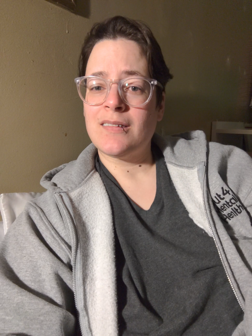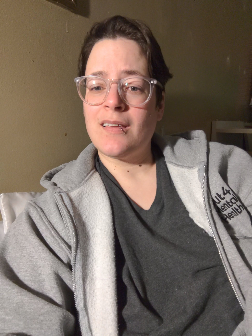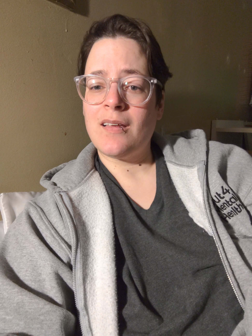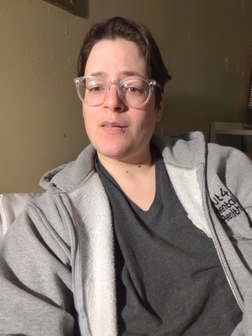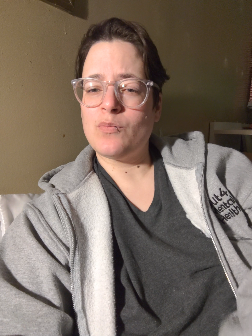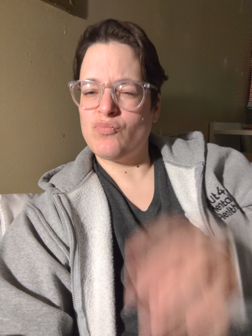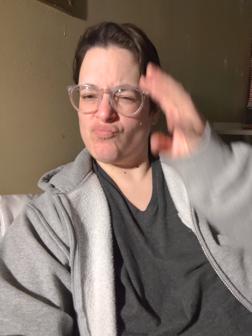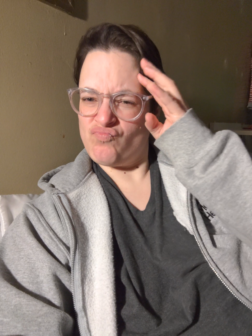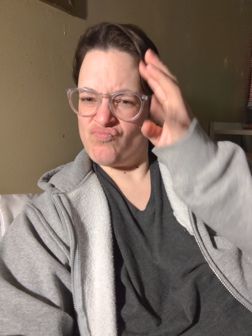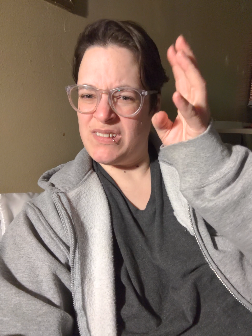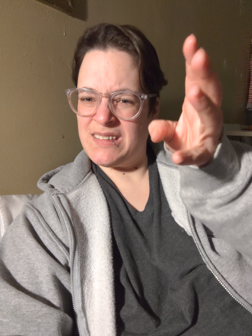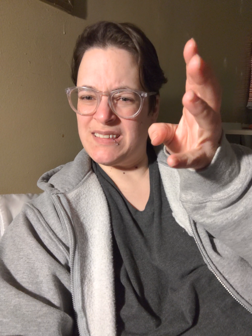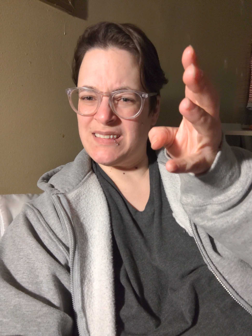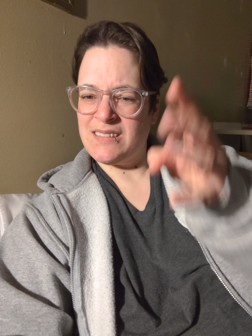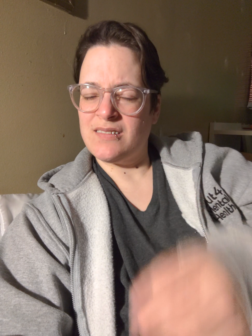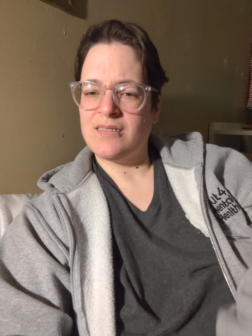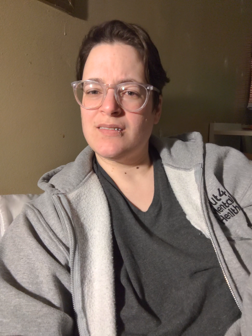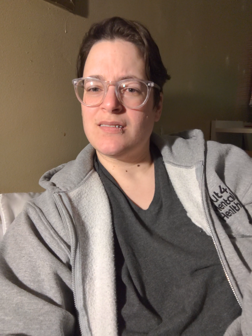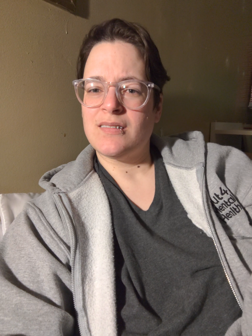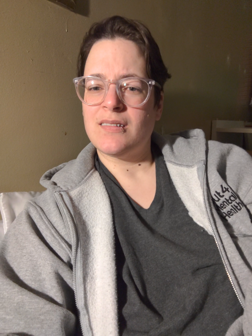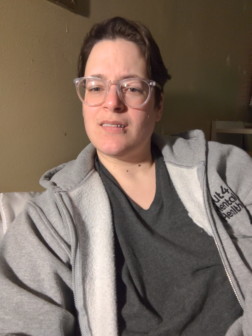pretend